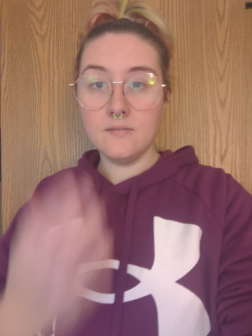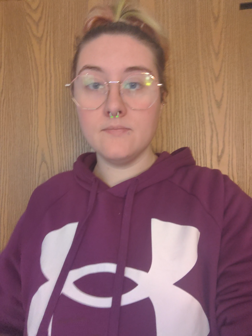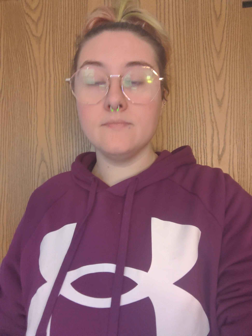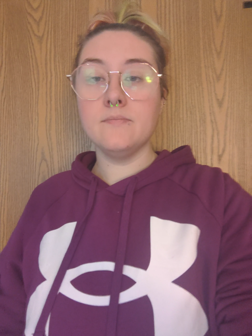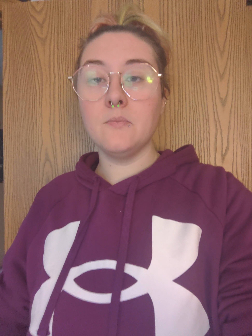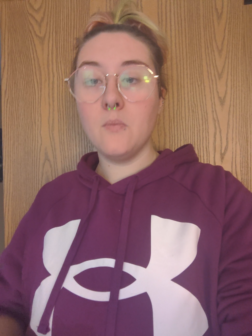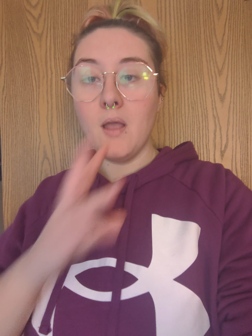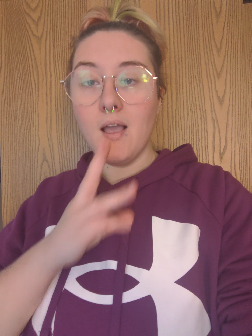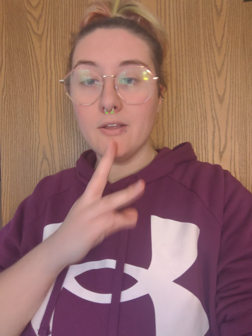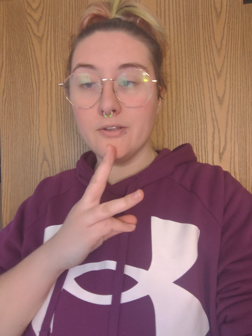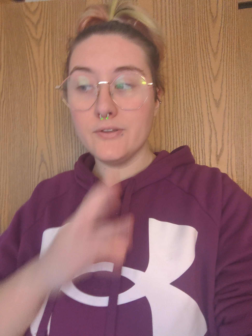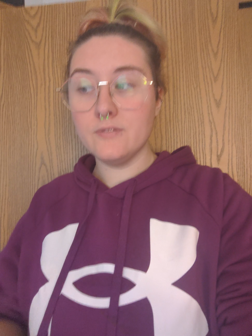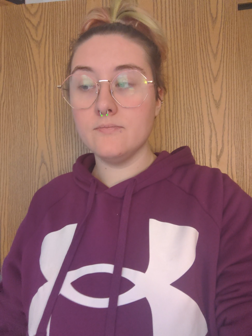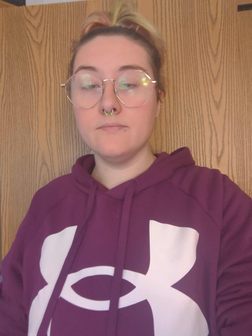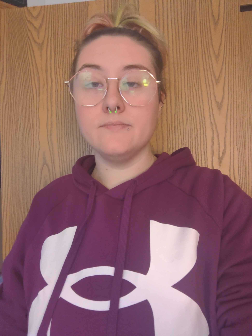water